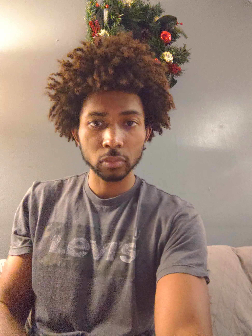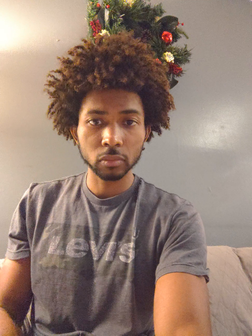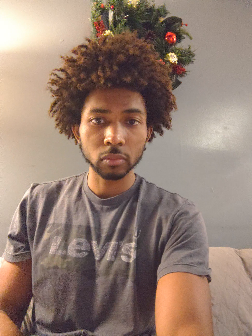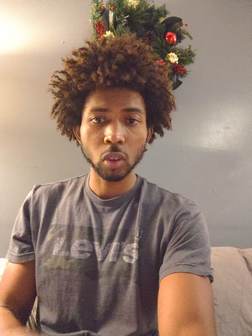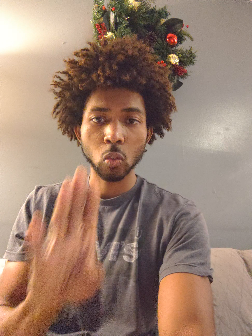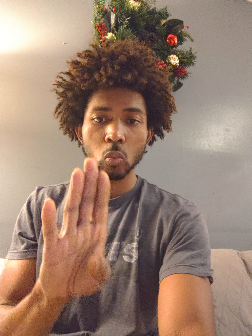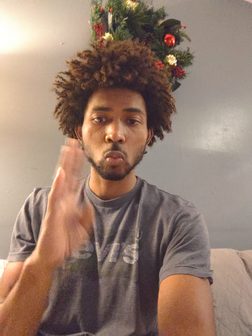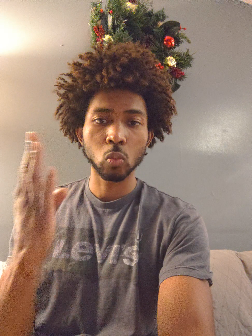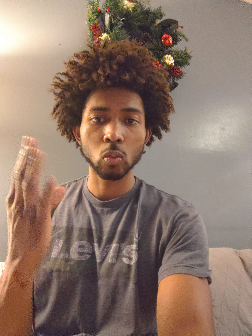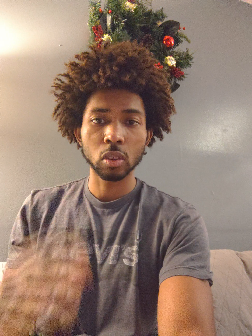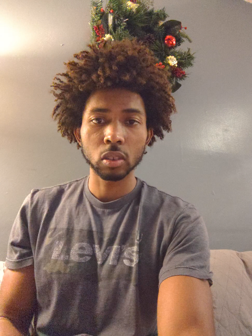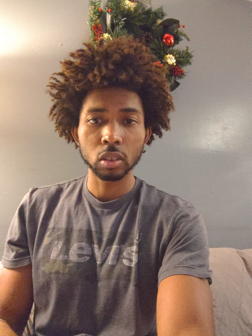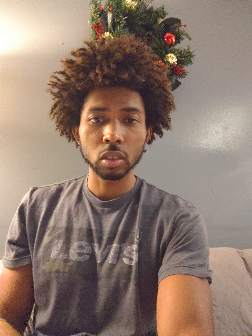open